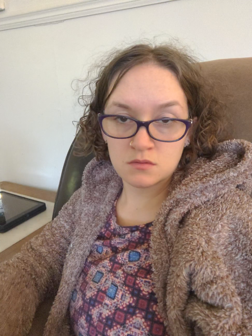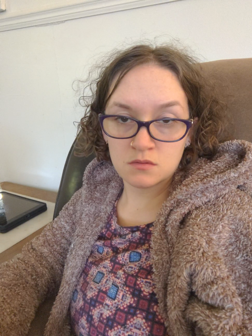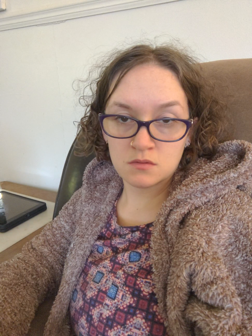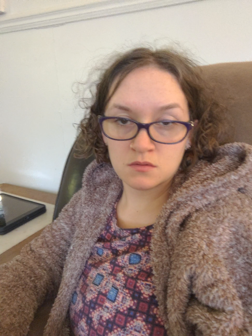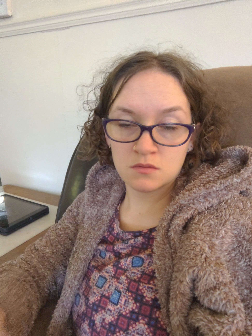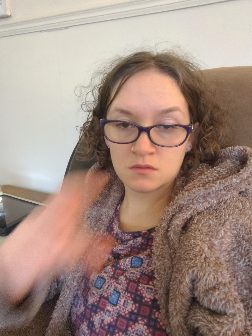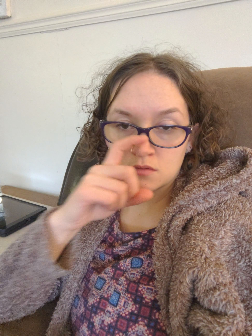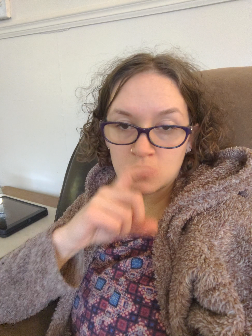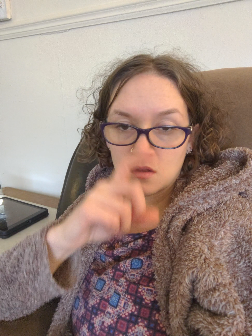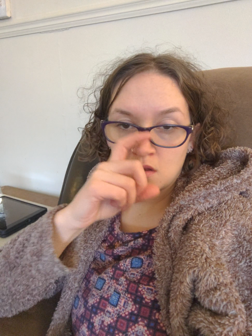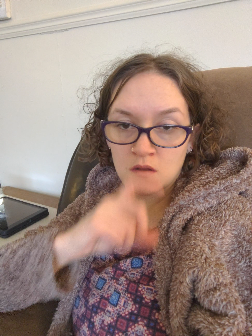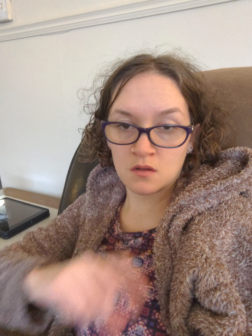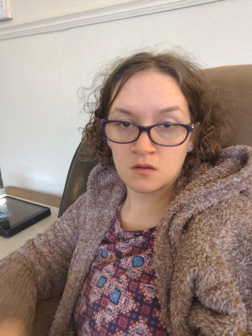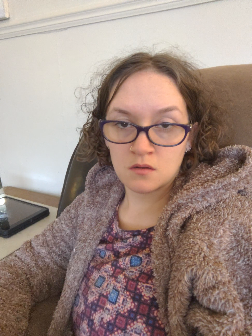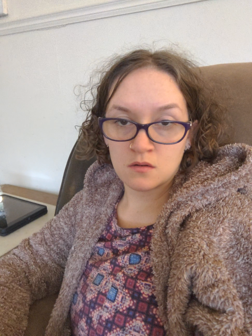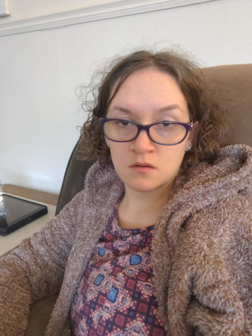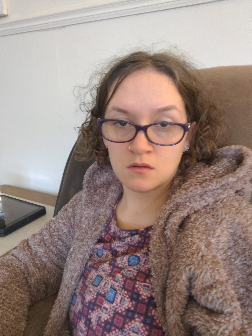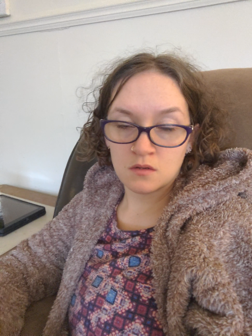doll